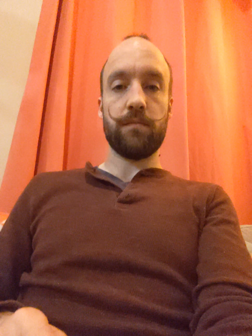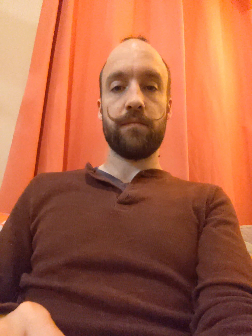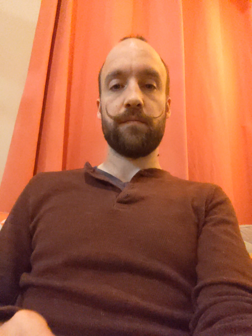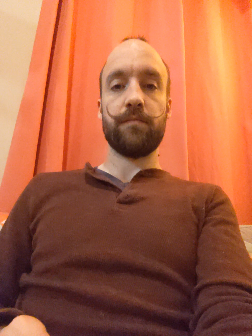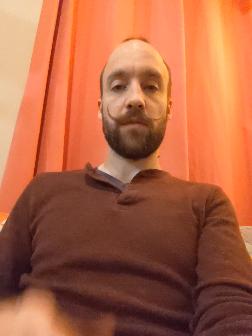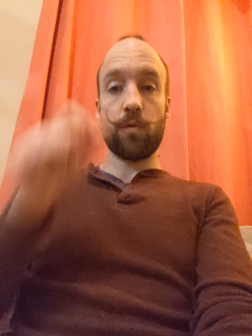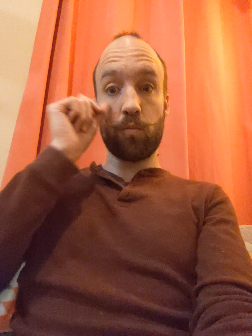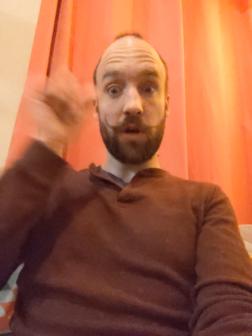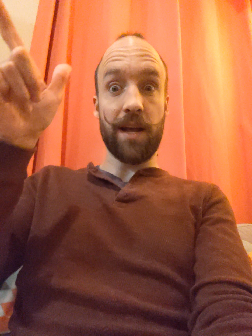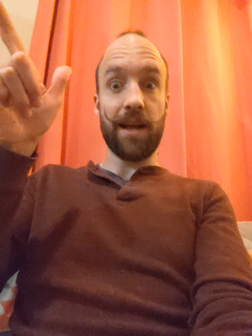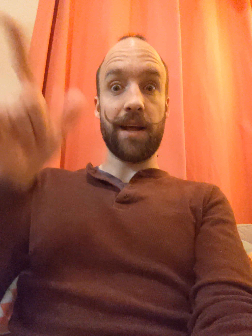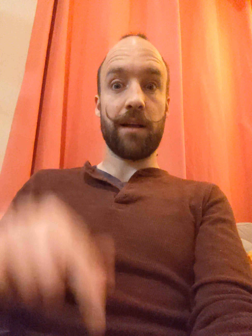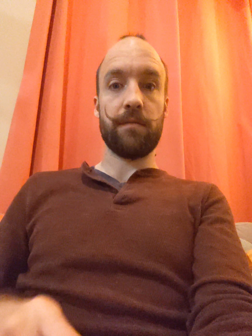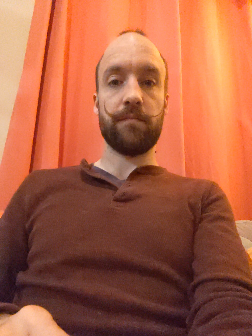awake